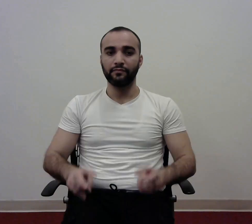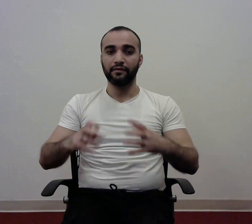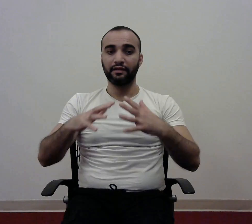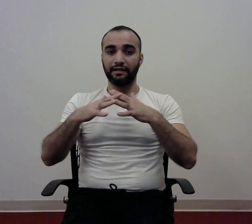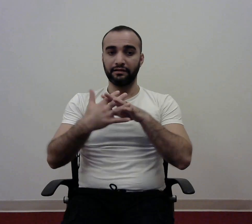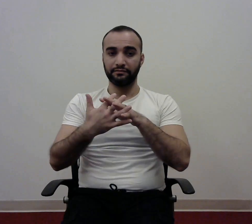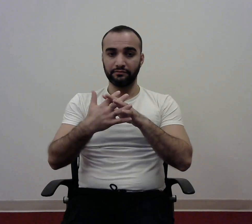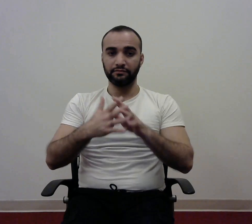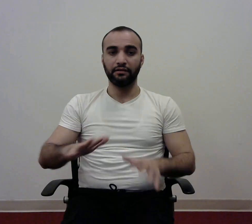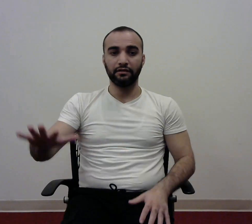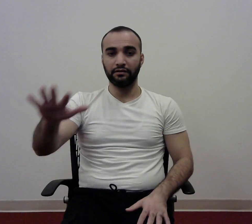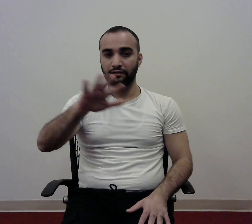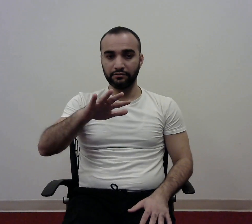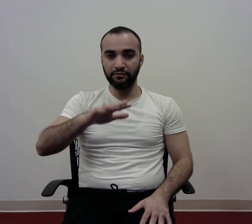rayonlarda